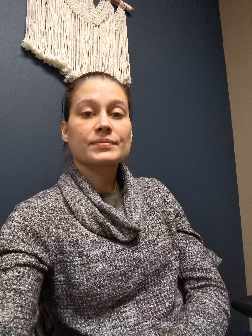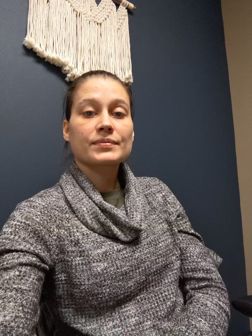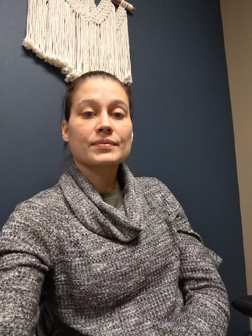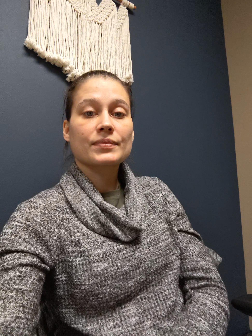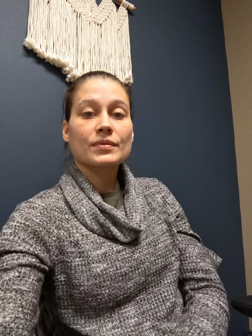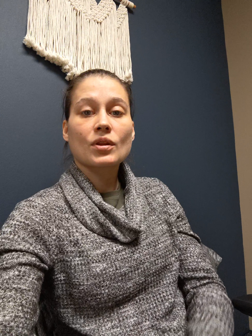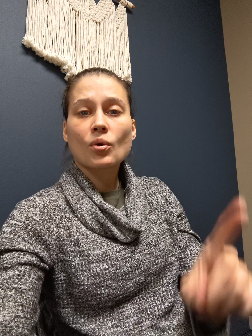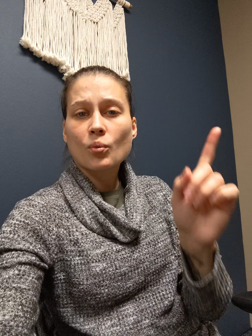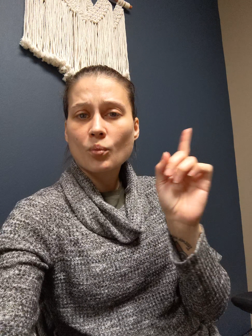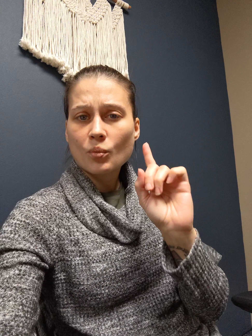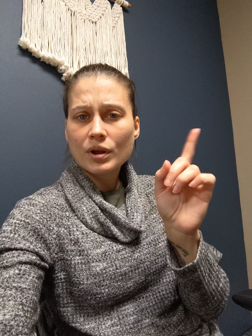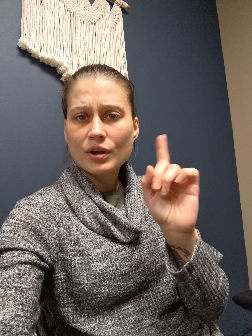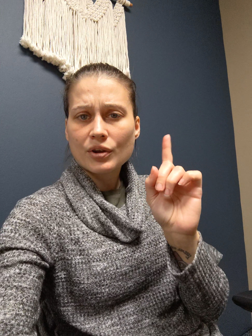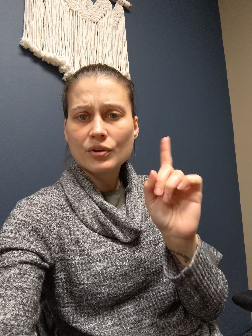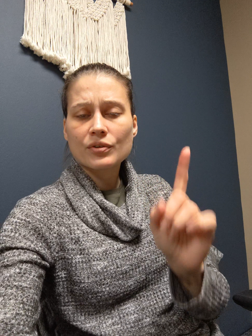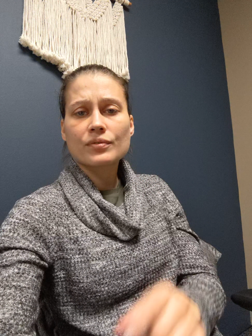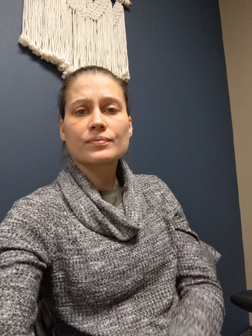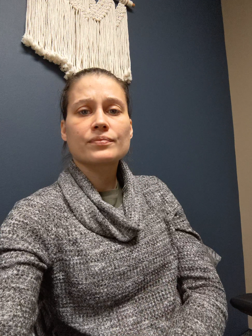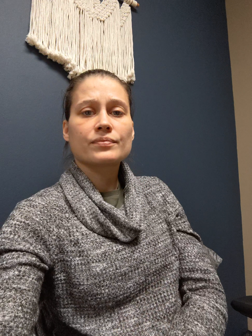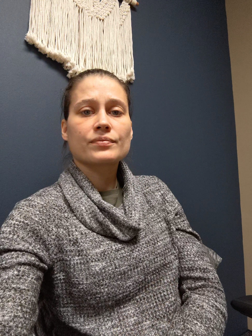where